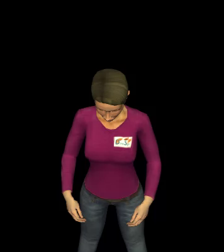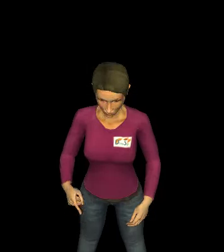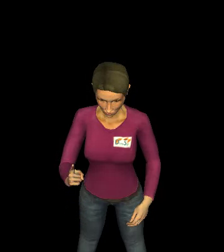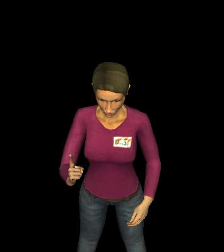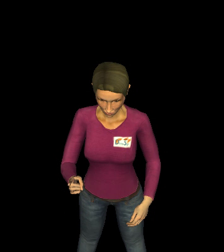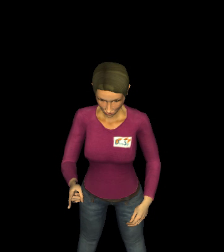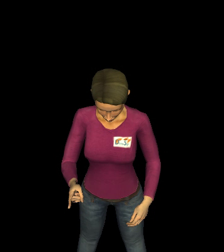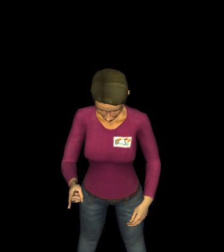واجب